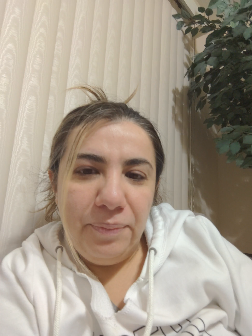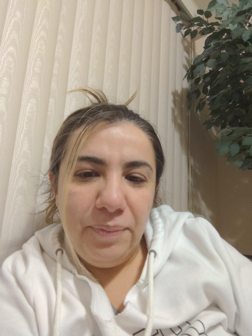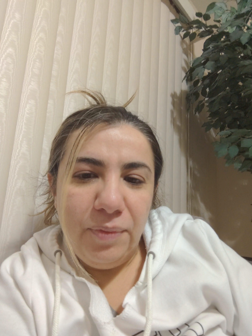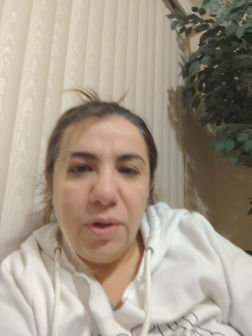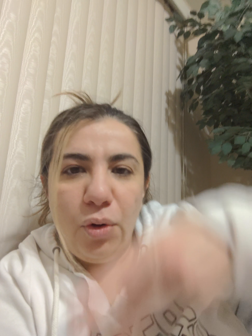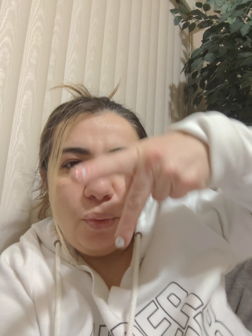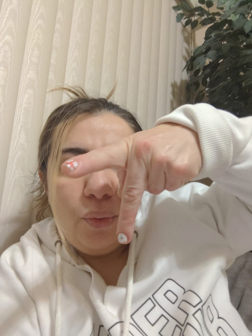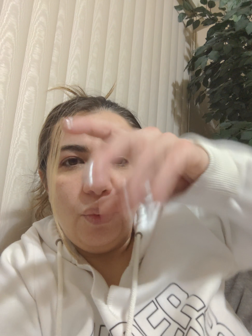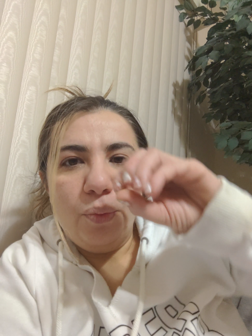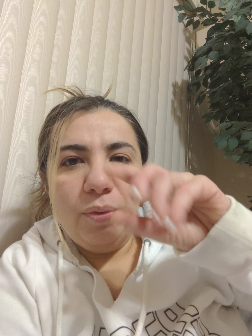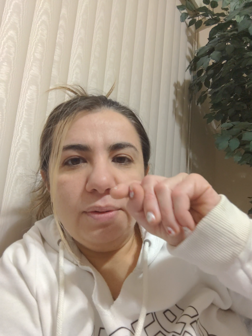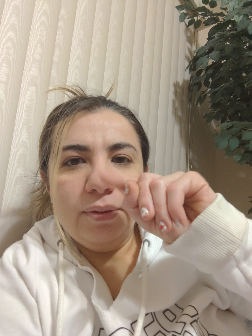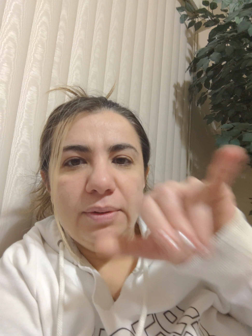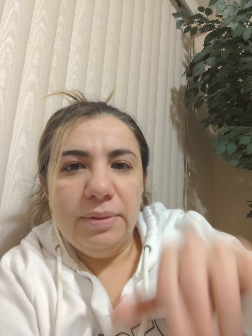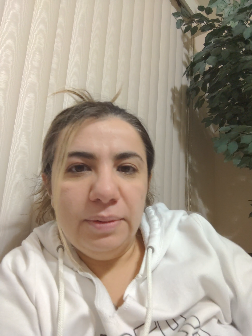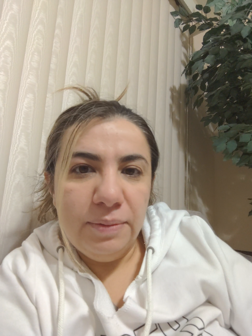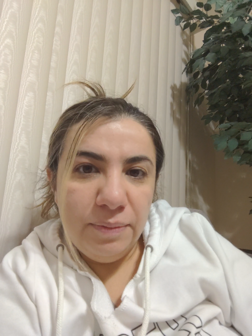potty